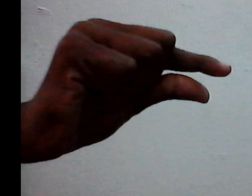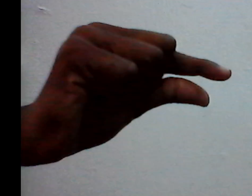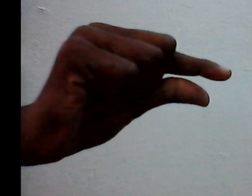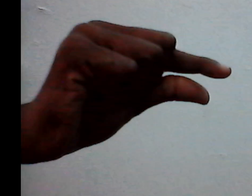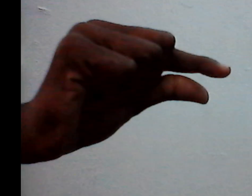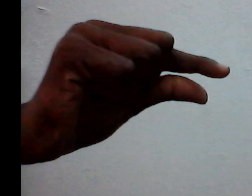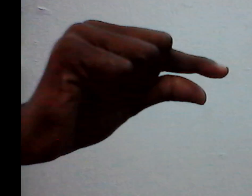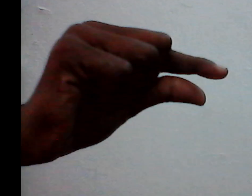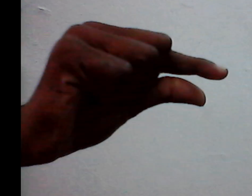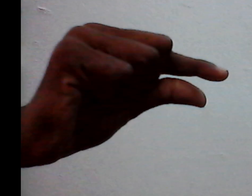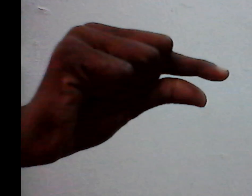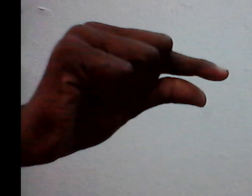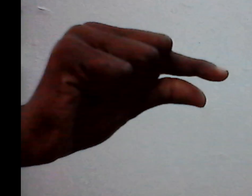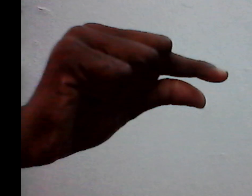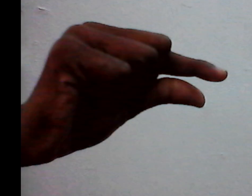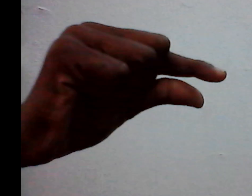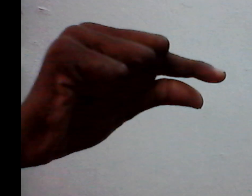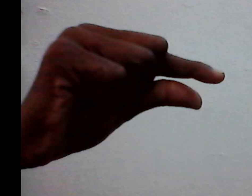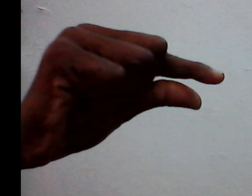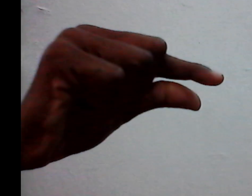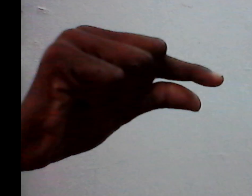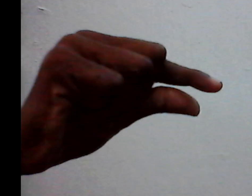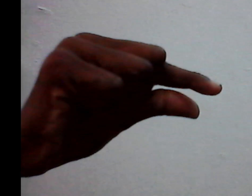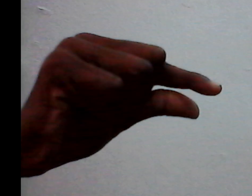ഉ